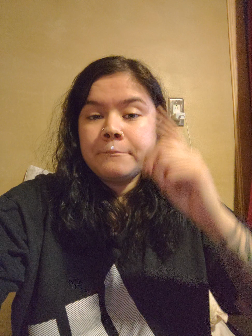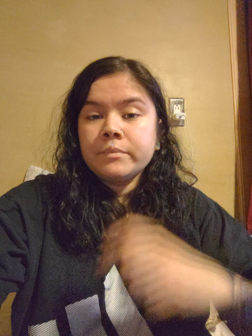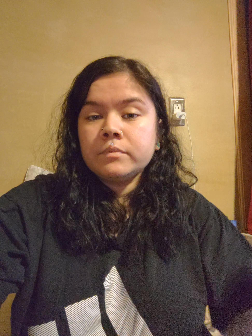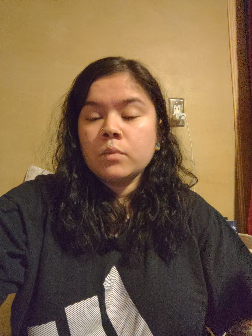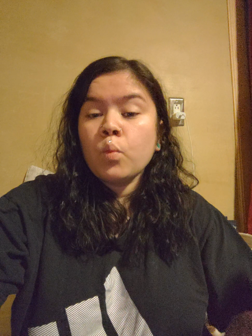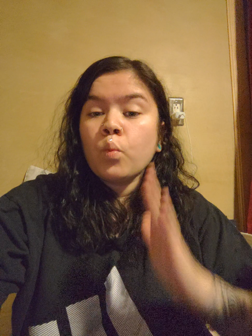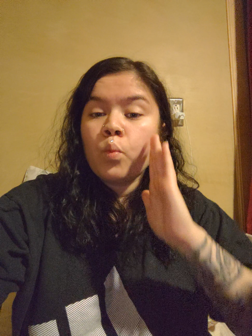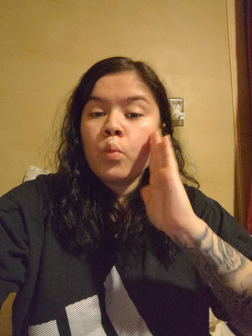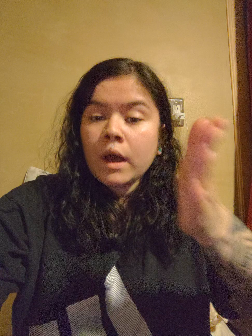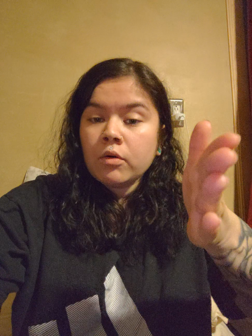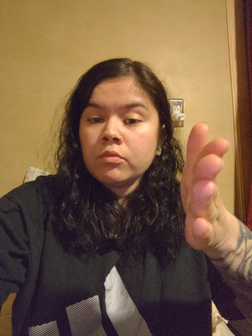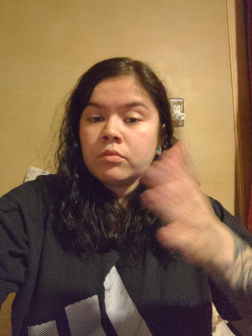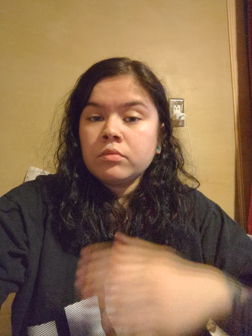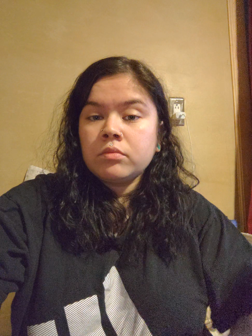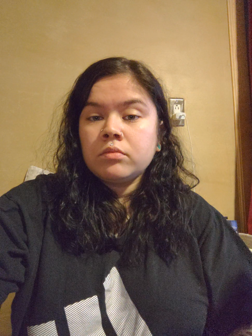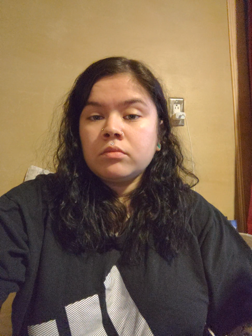will